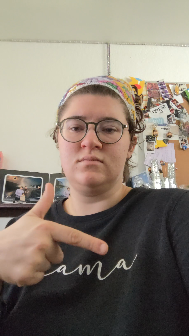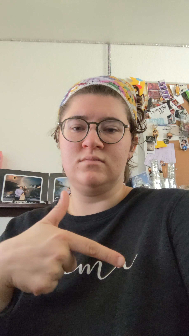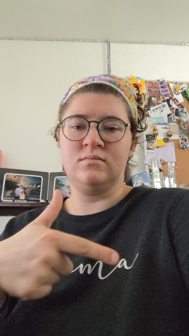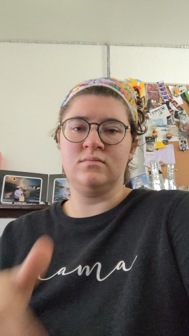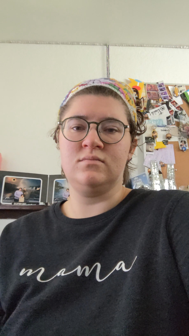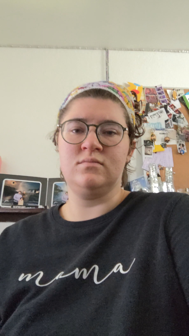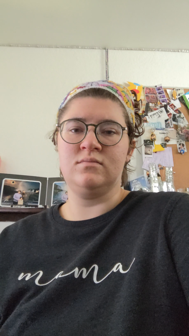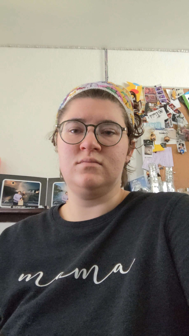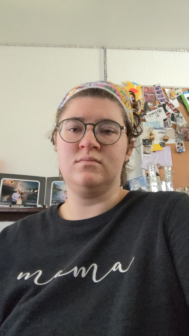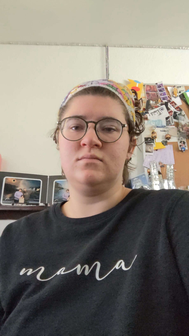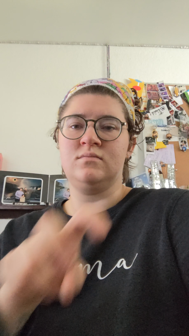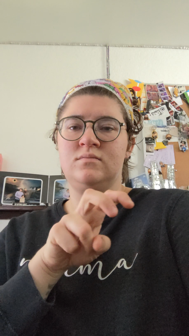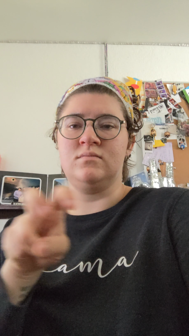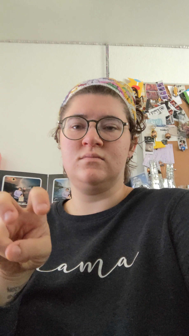porch